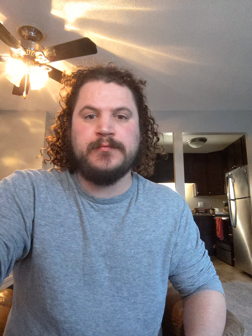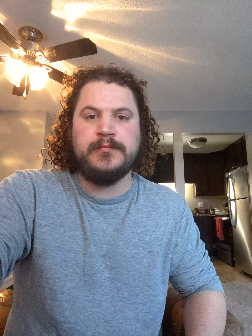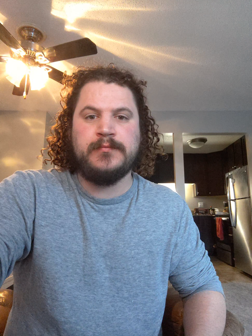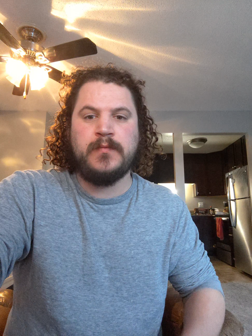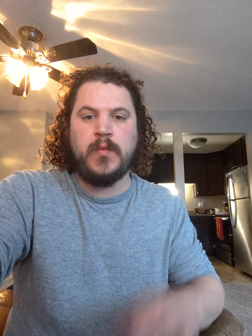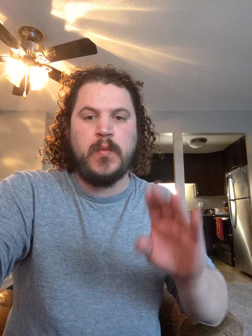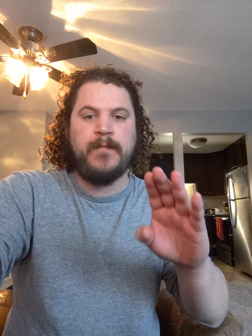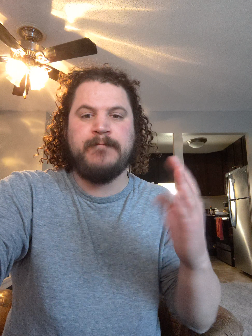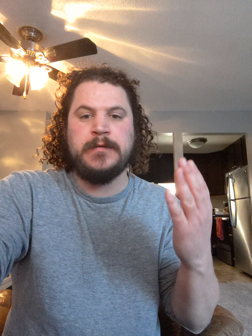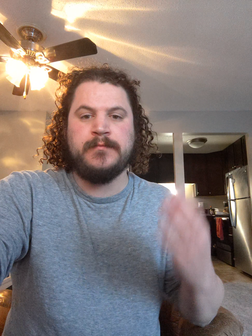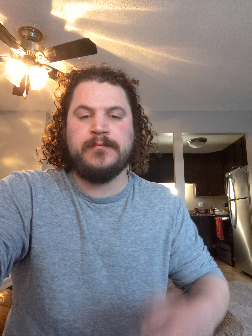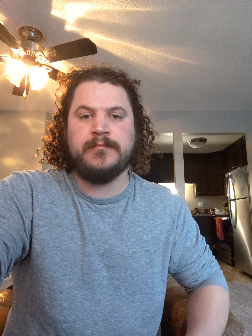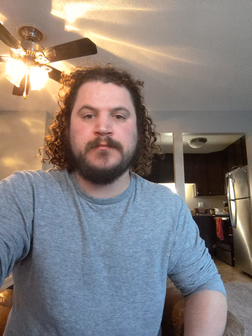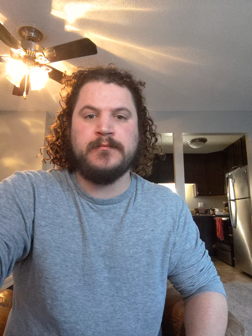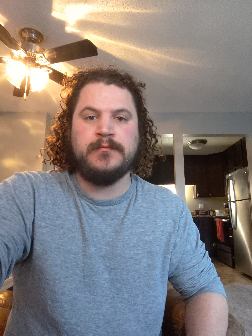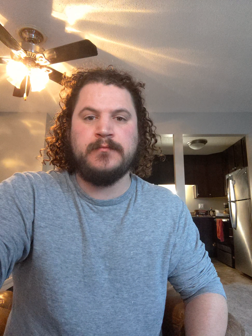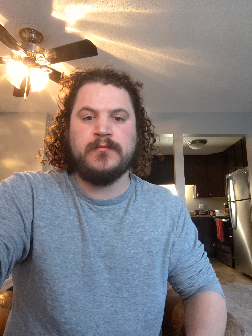open